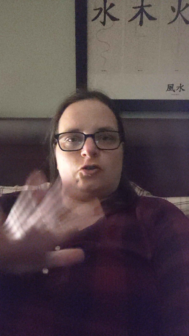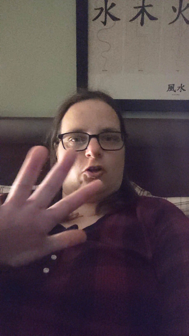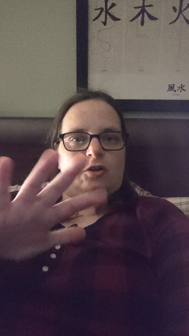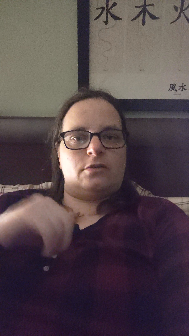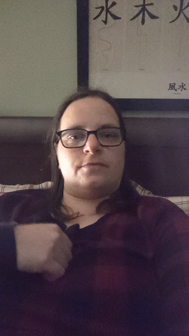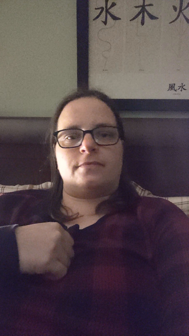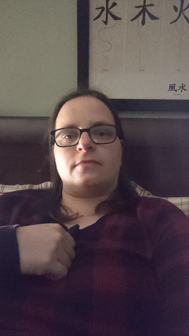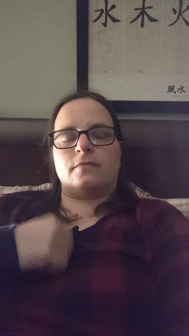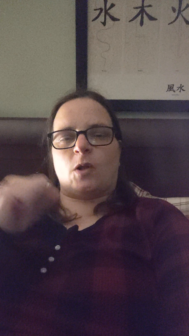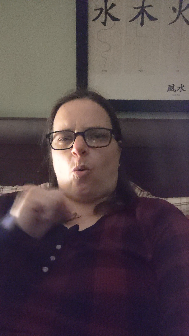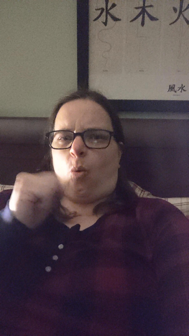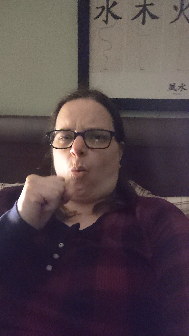cold